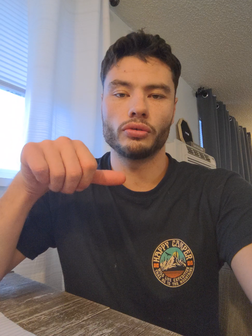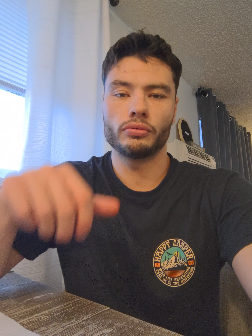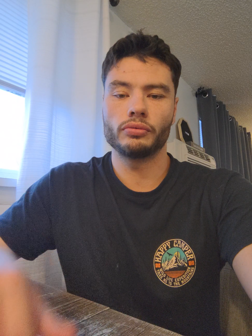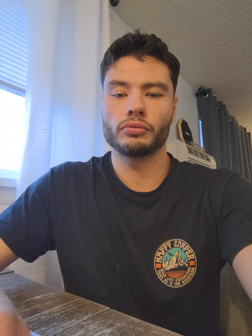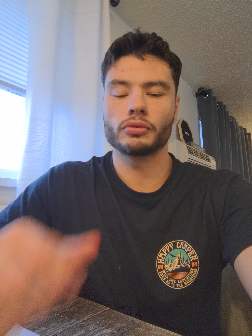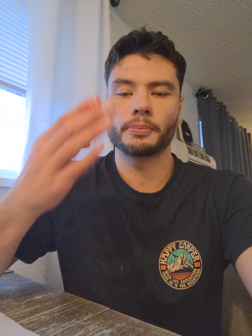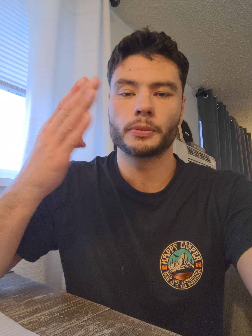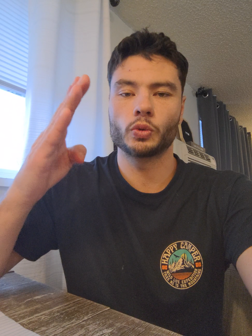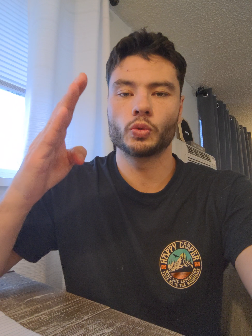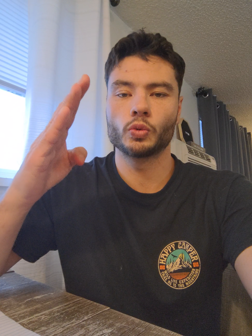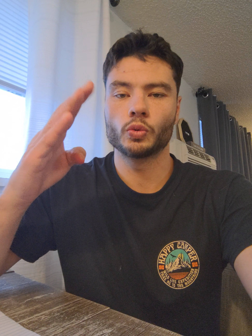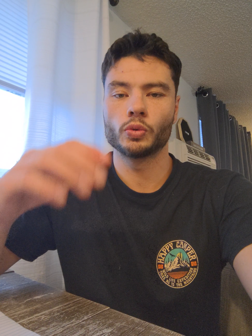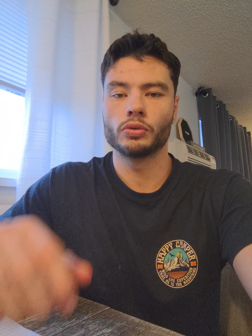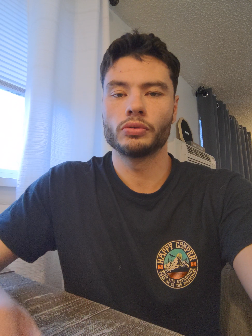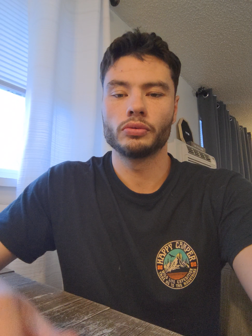blue